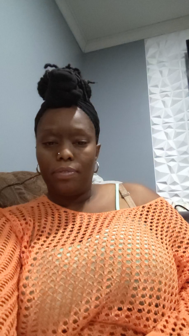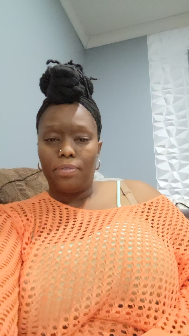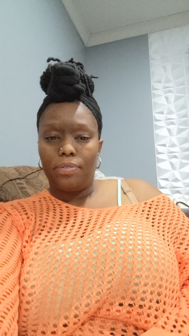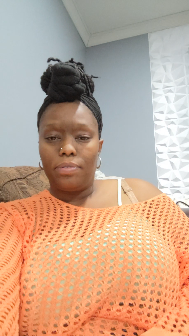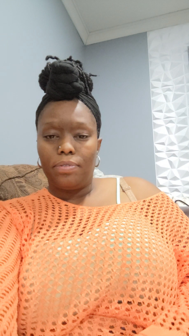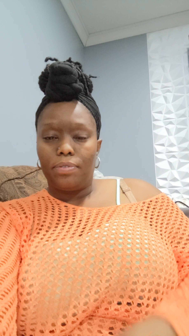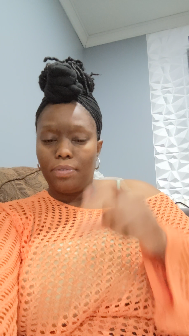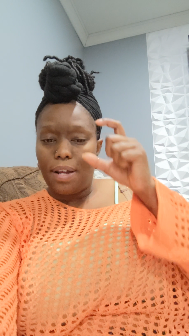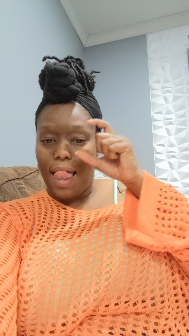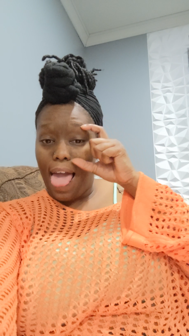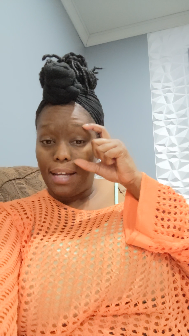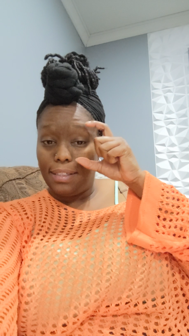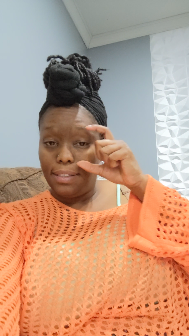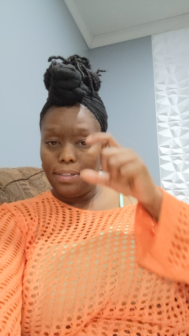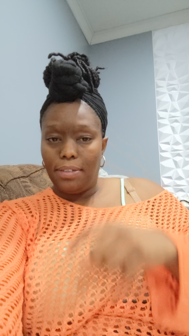glasses